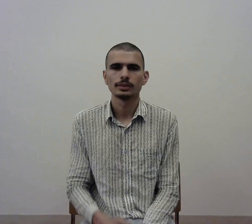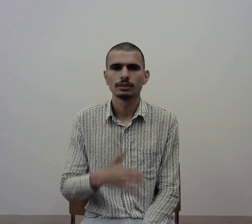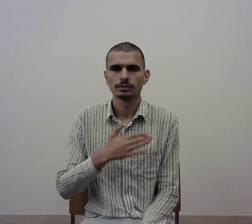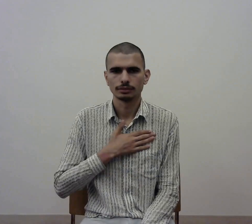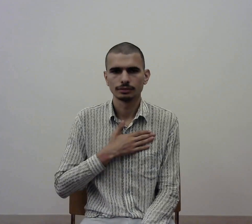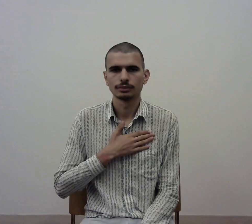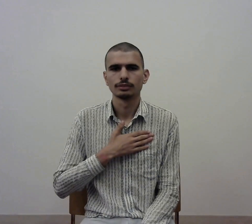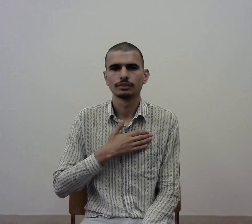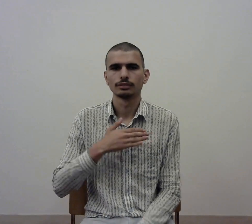mən